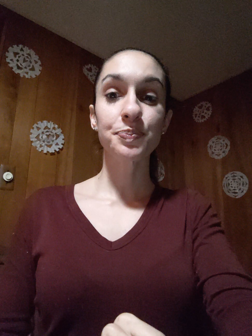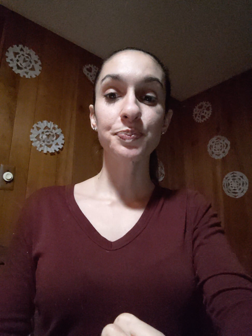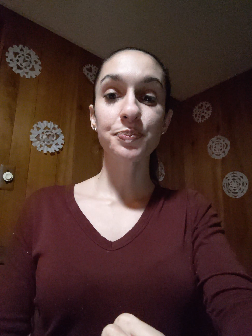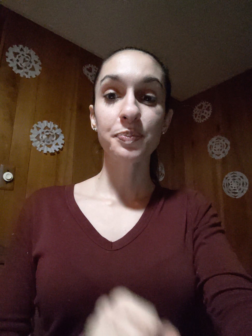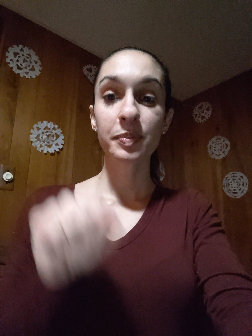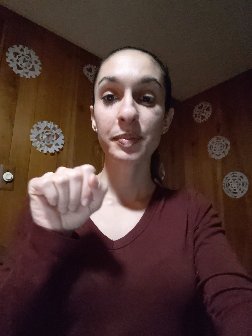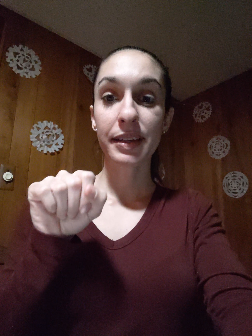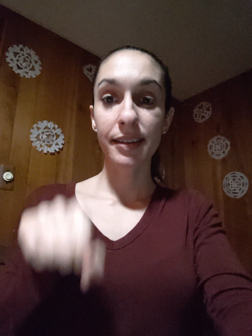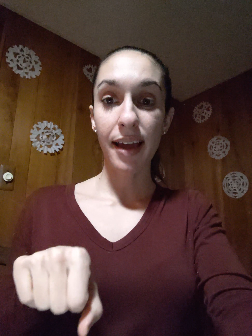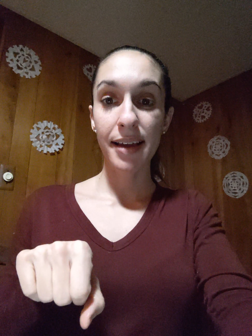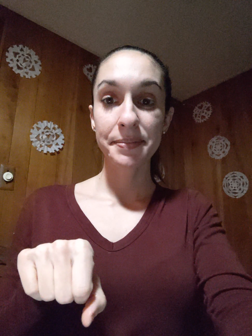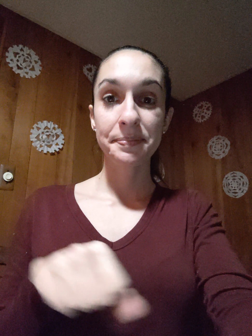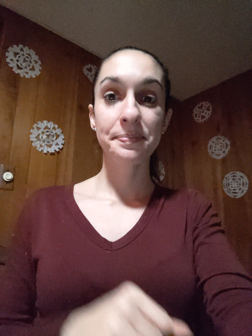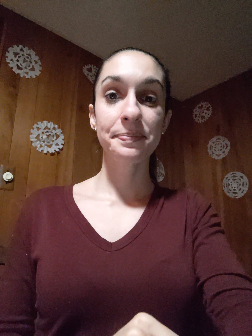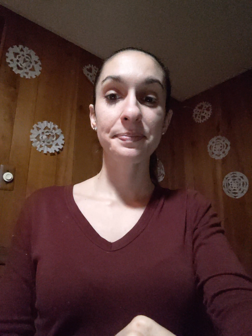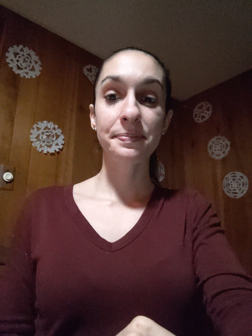can